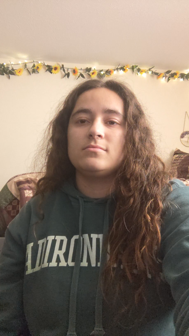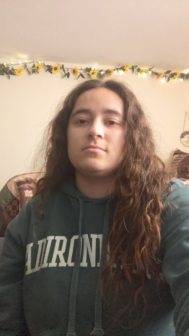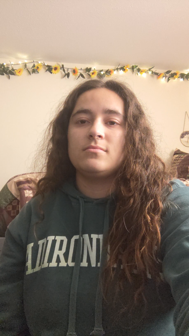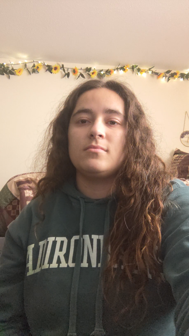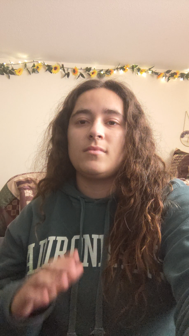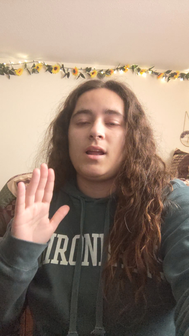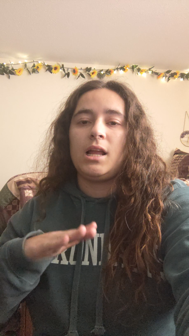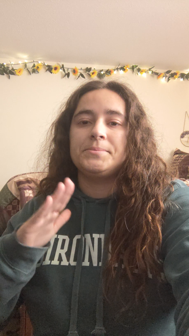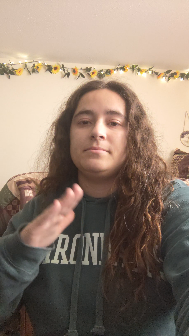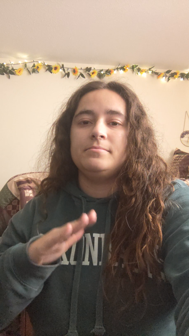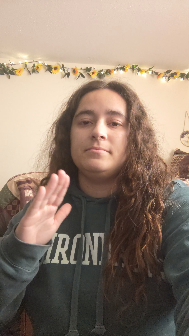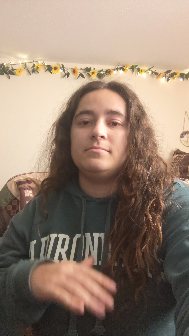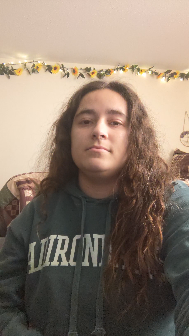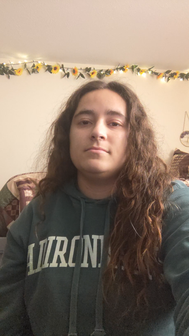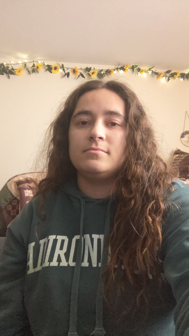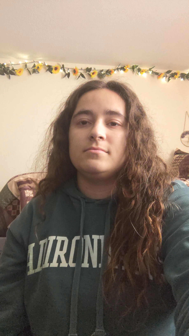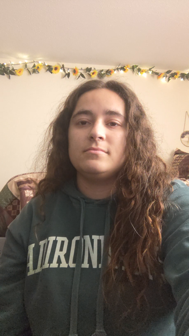clap